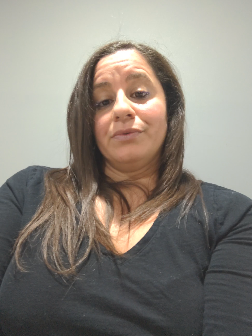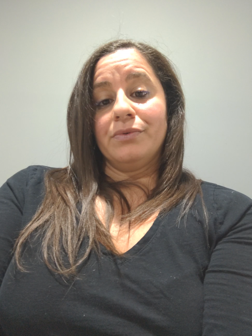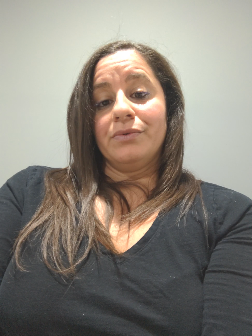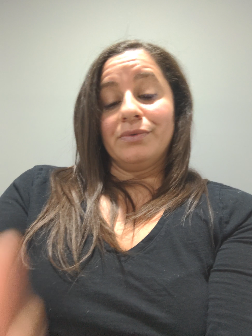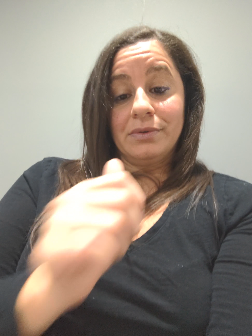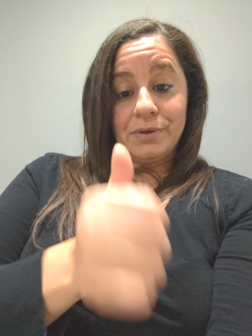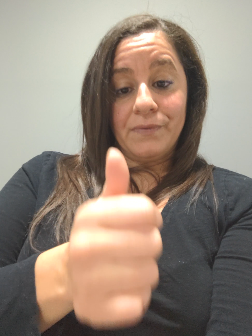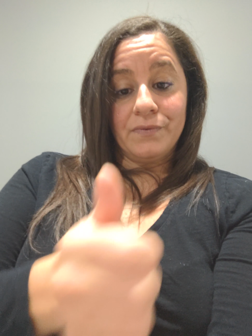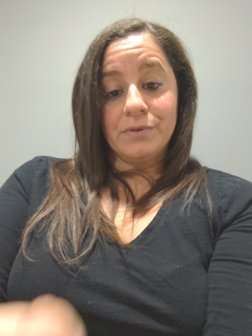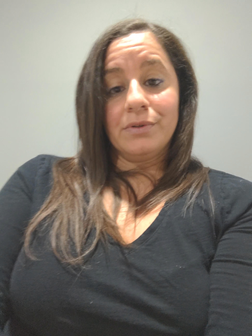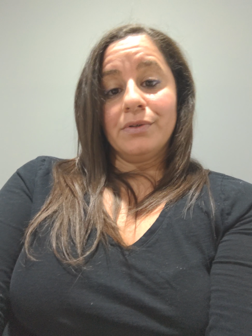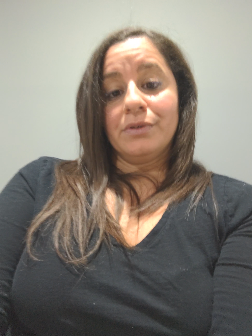yourself